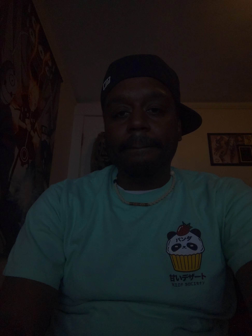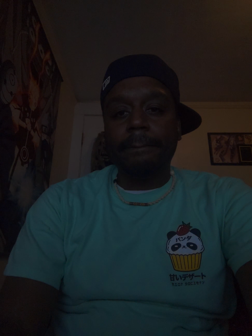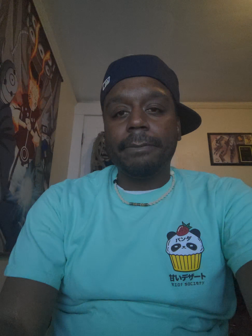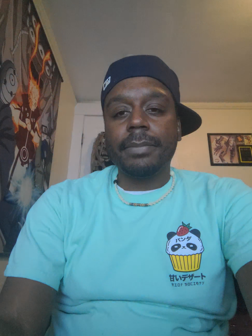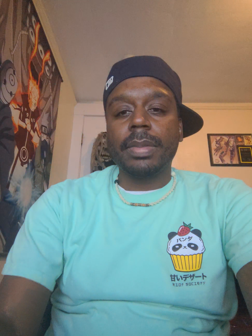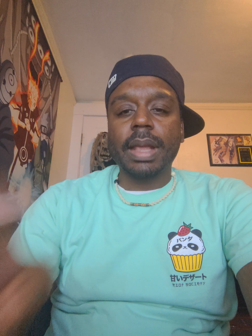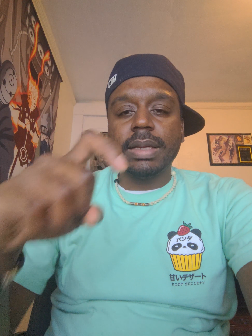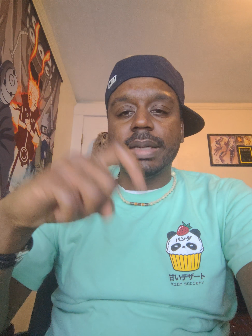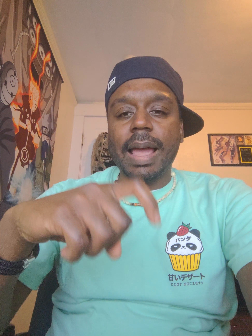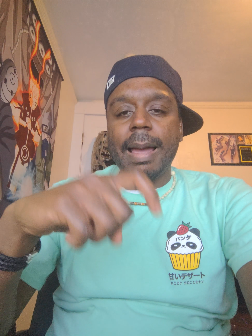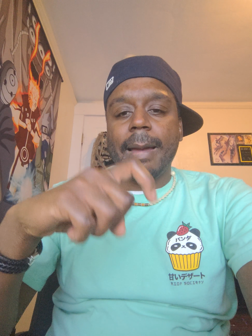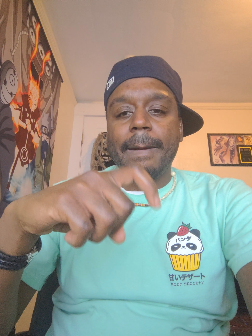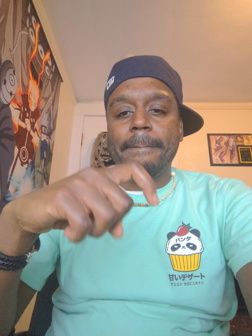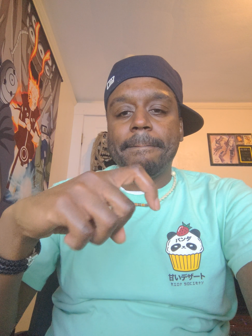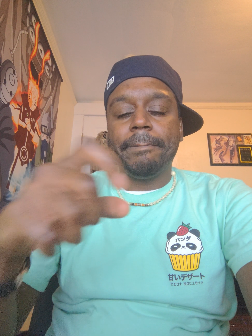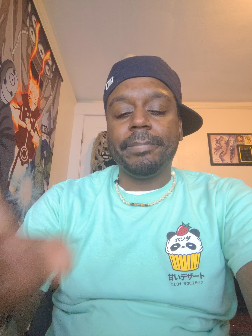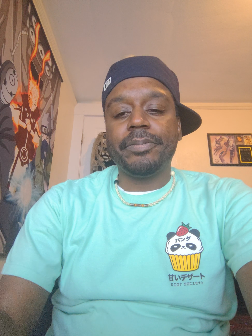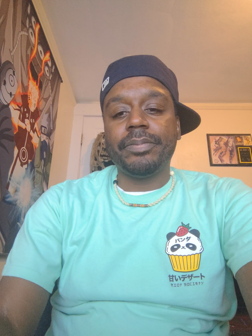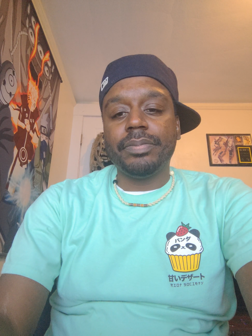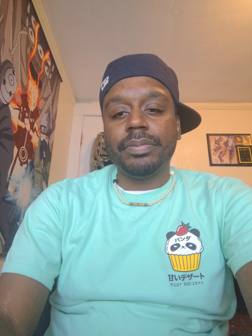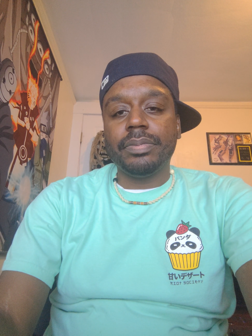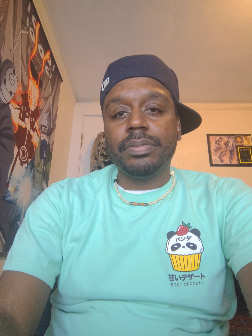time